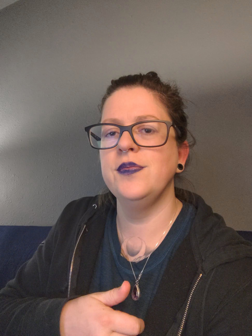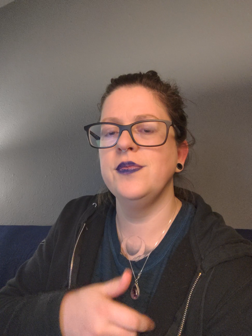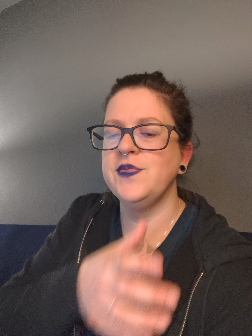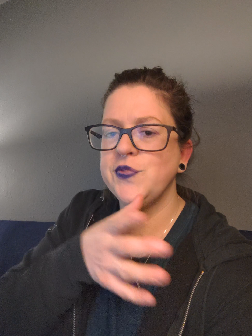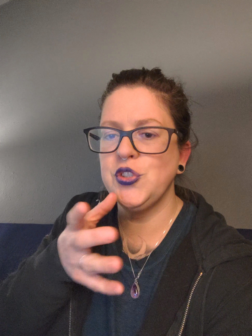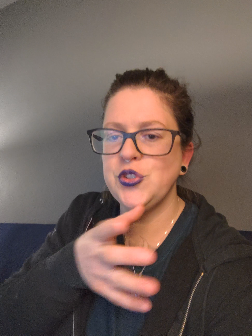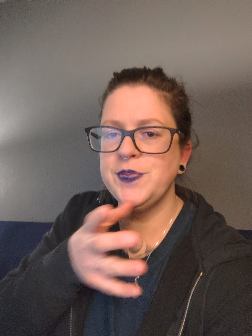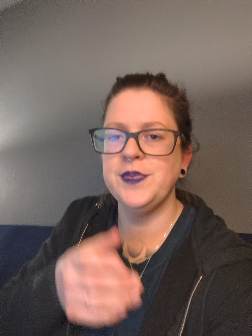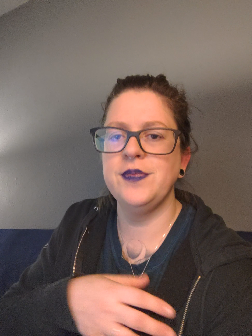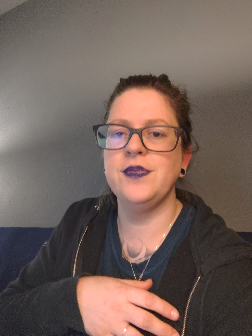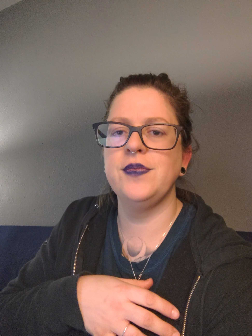farm